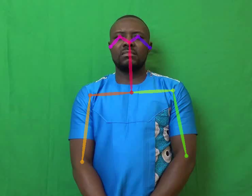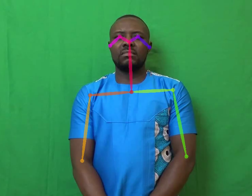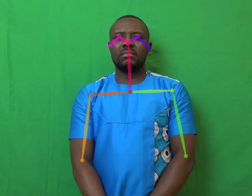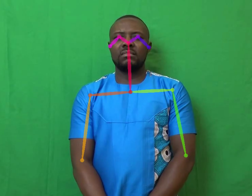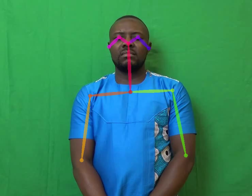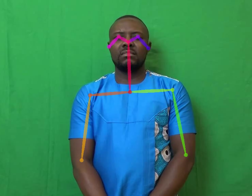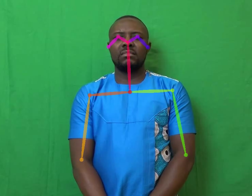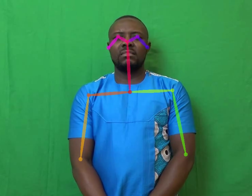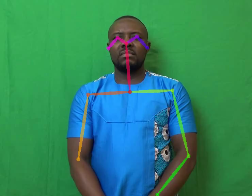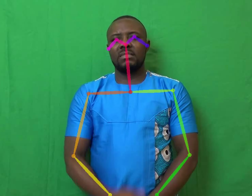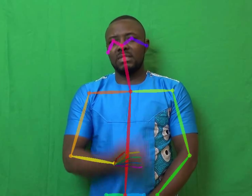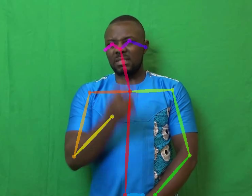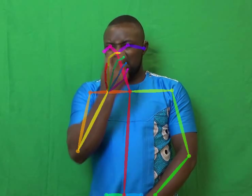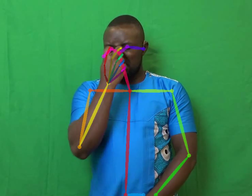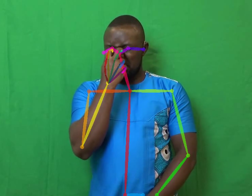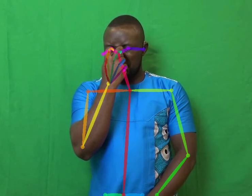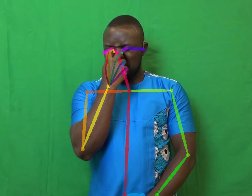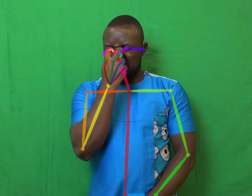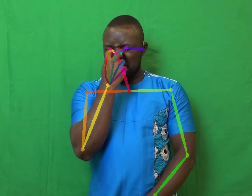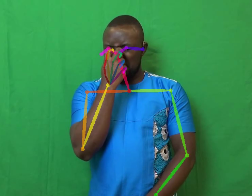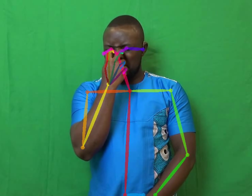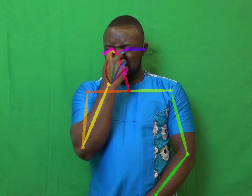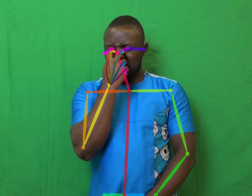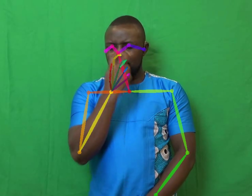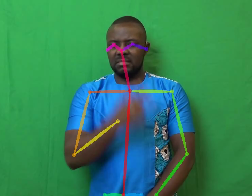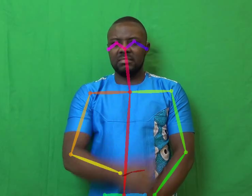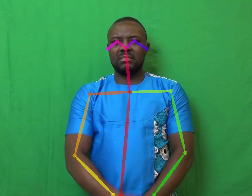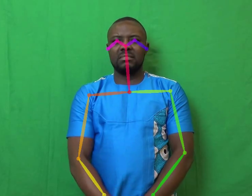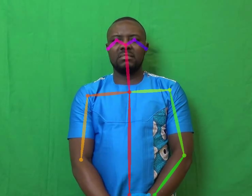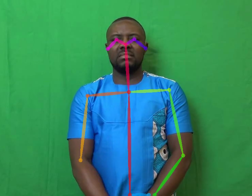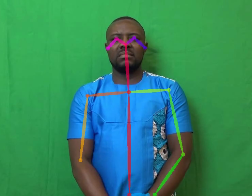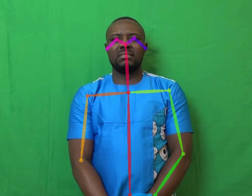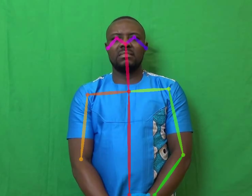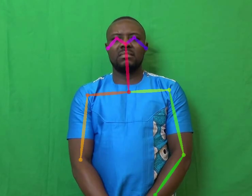blind